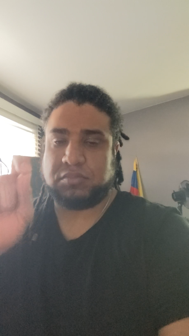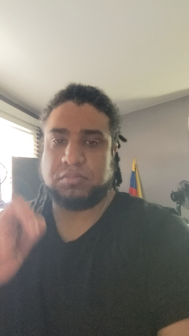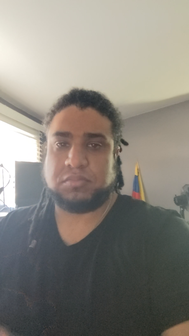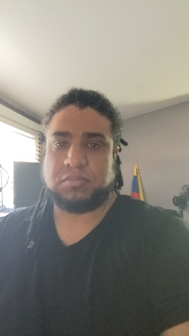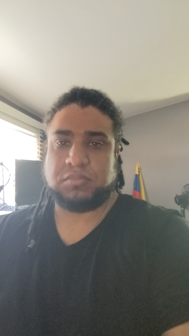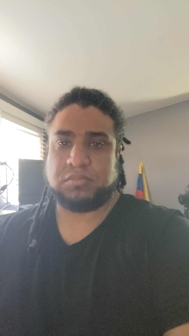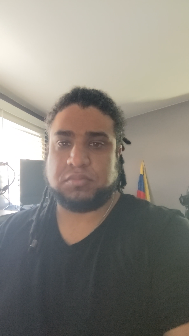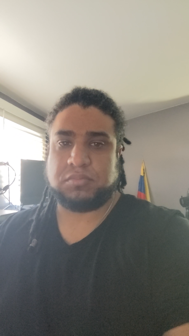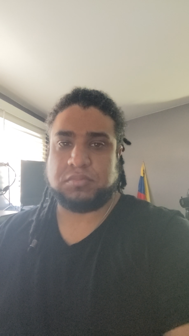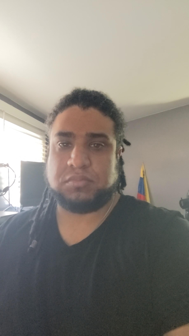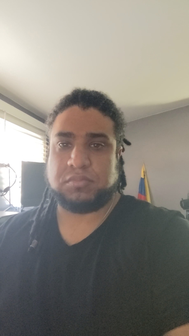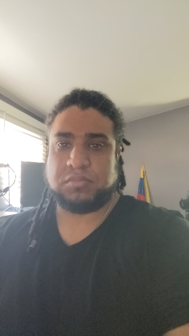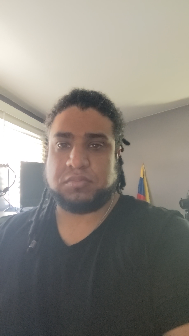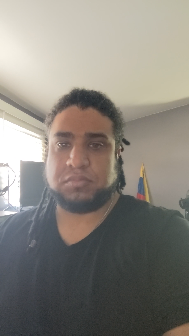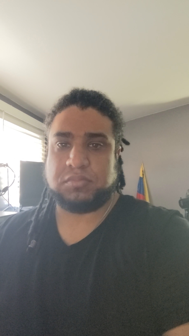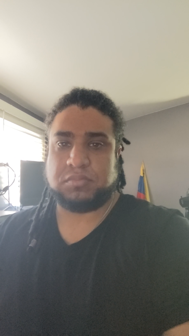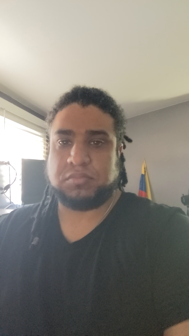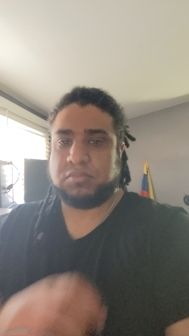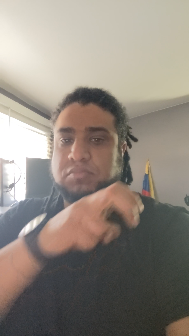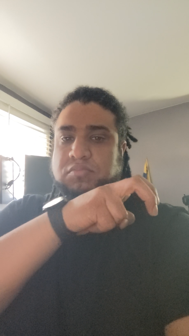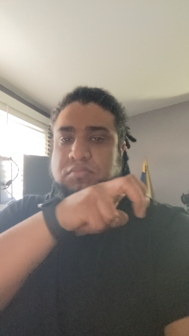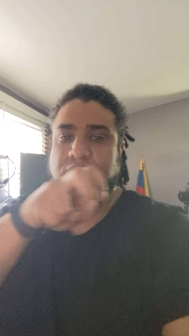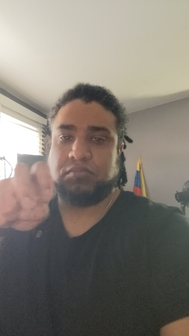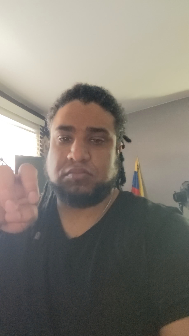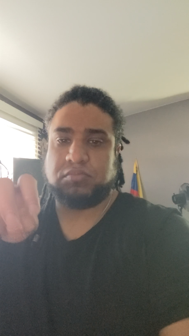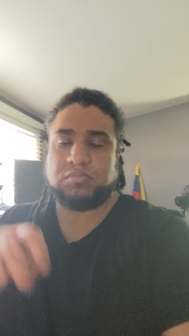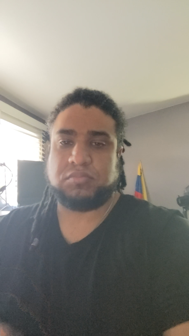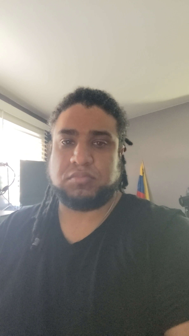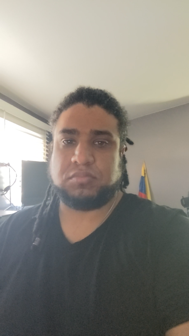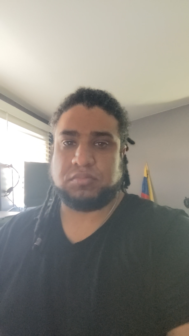porch